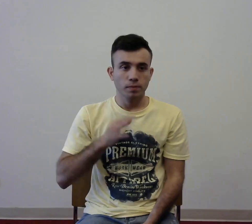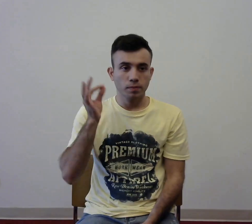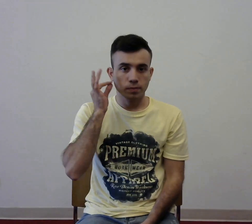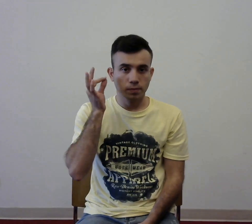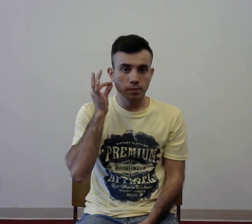həkim